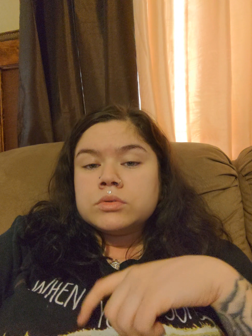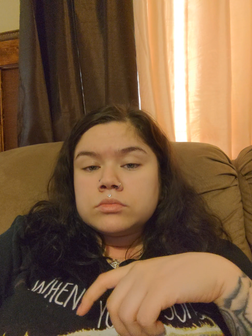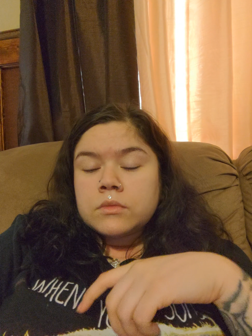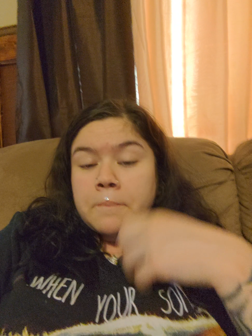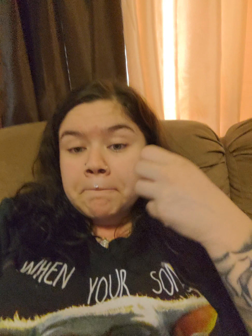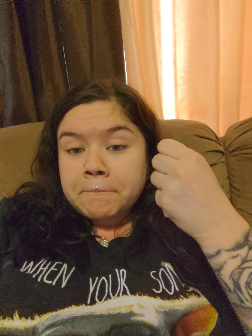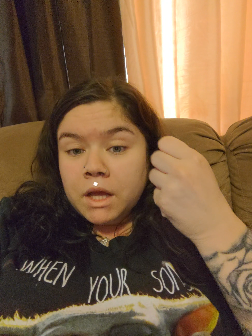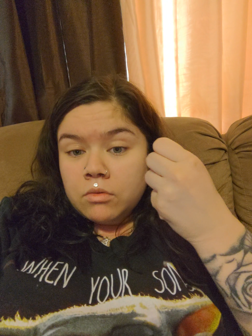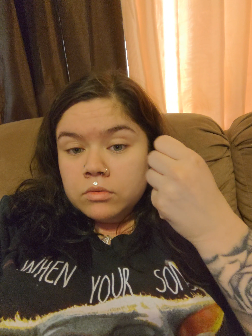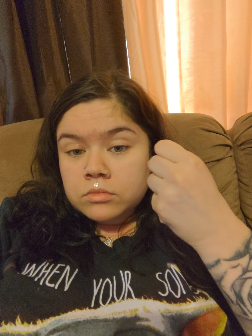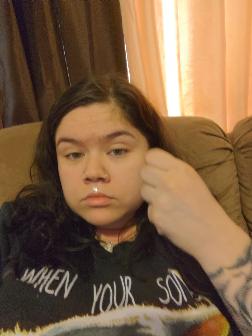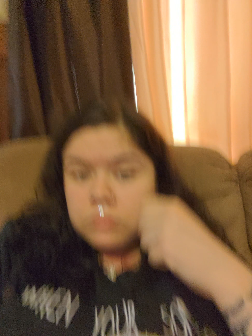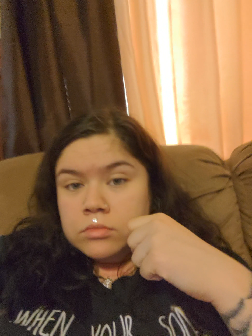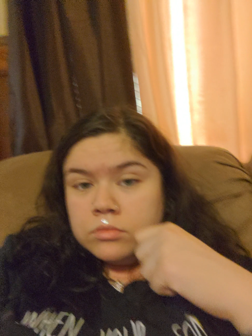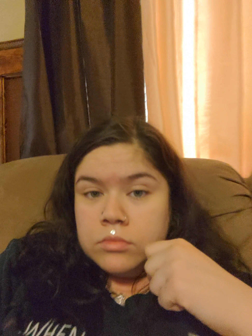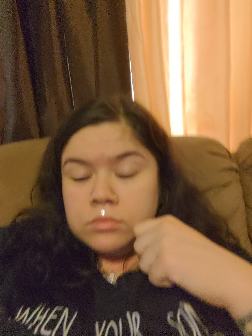milk